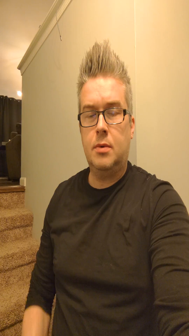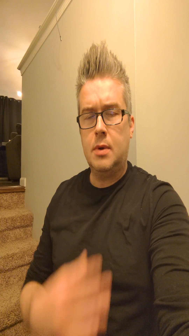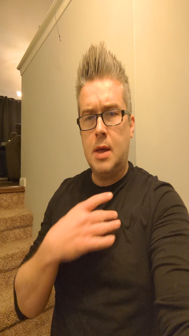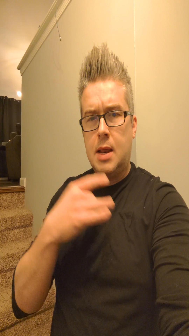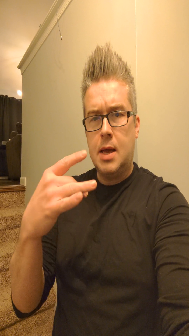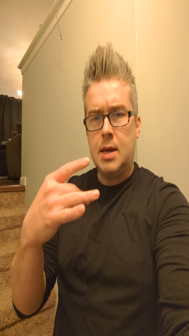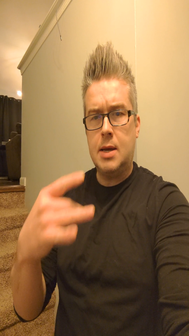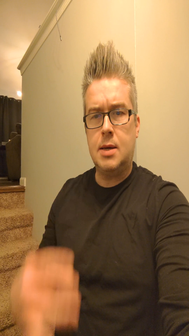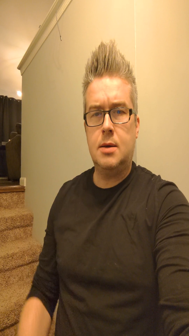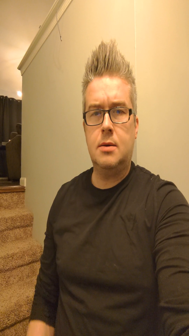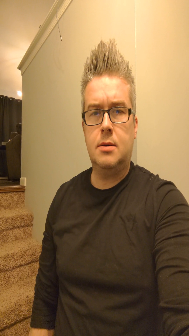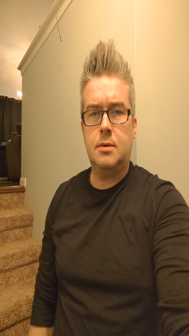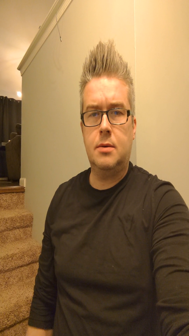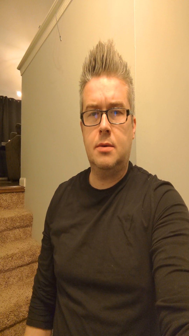like